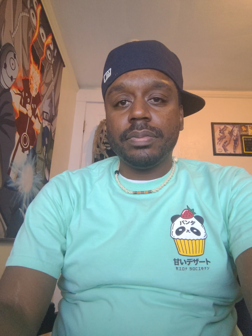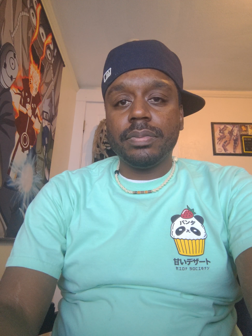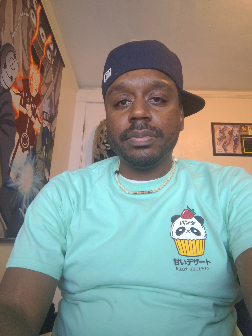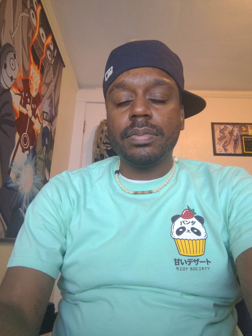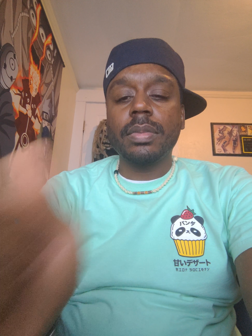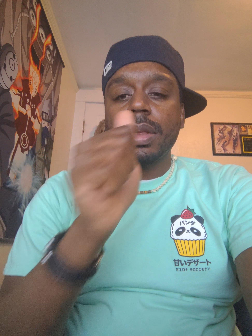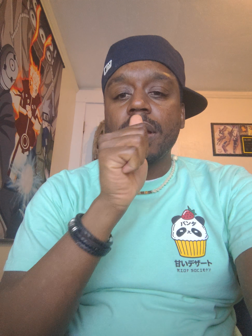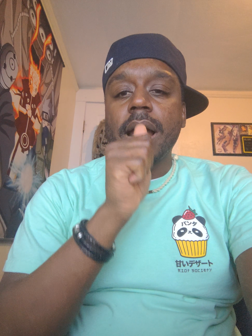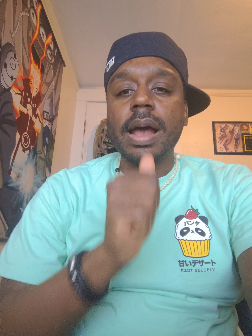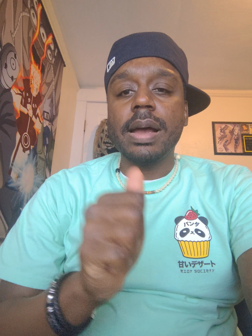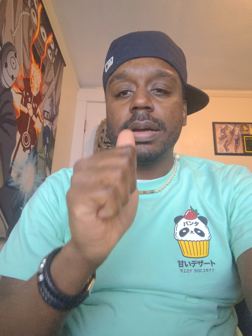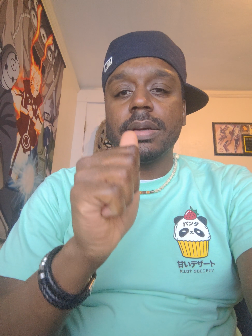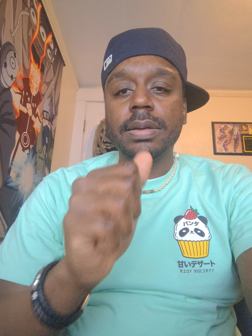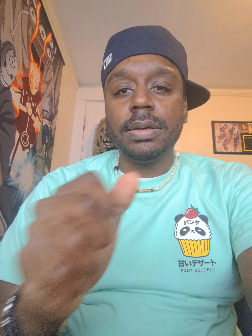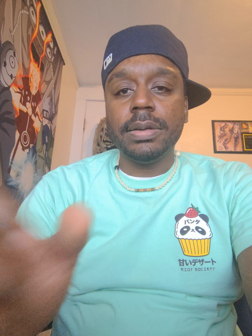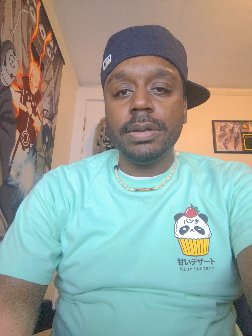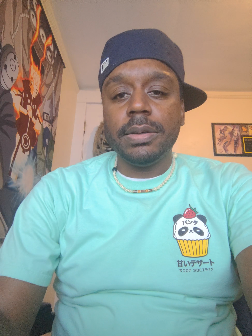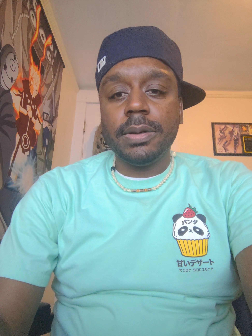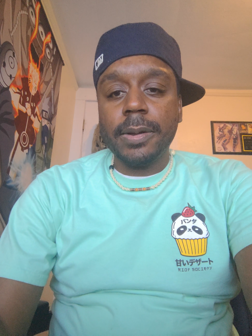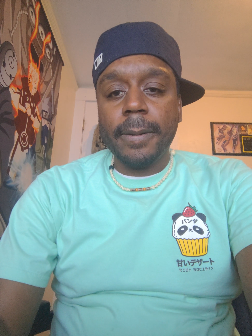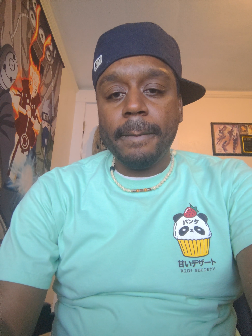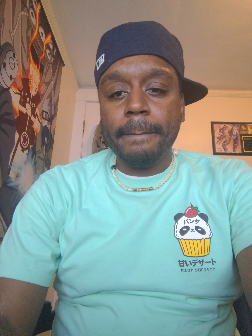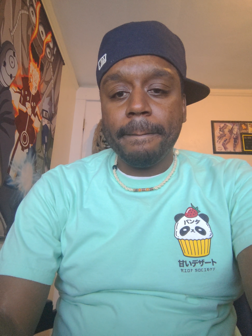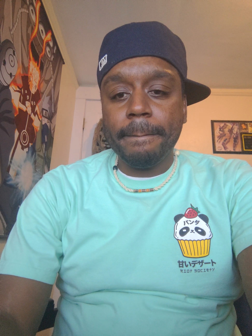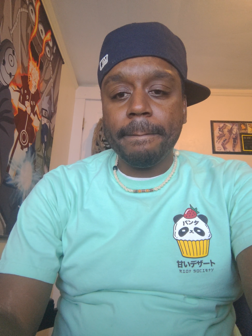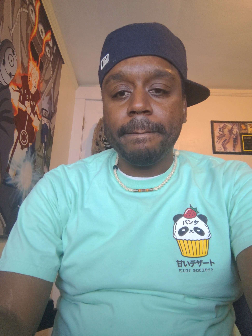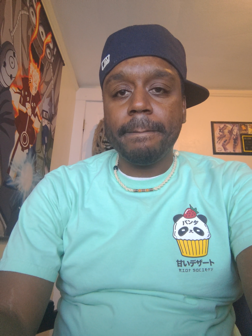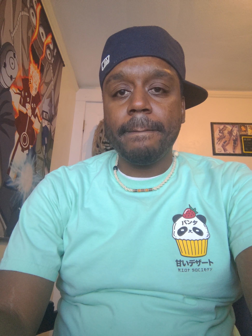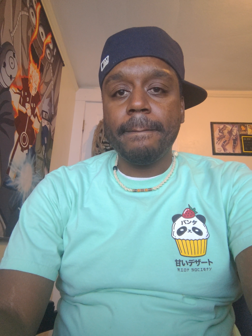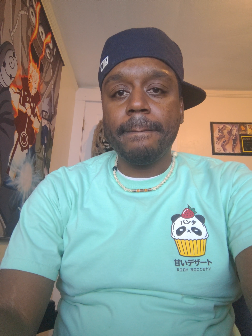hide